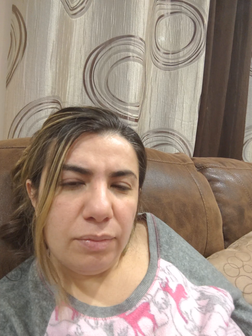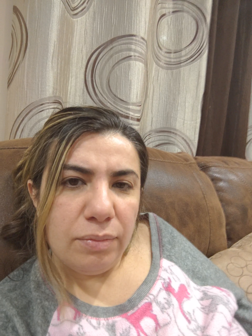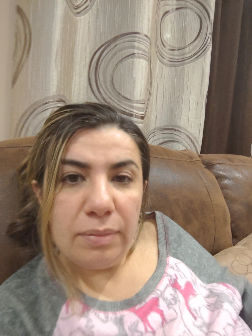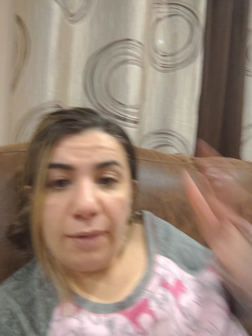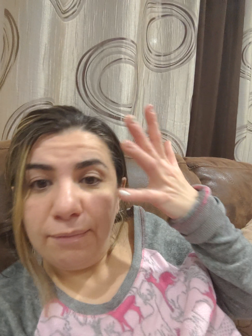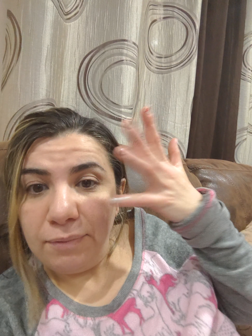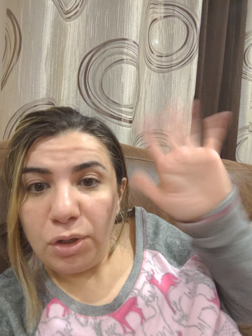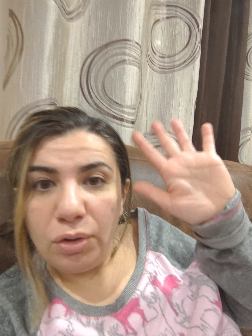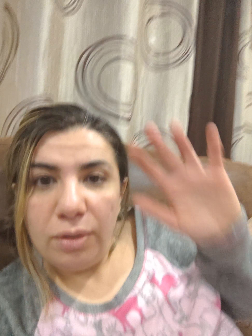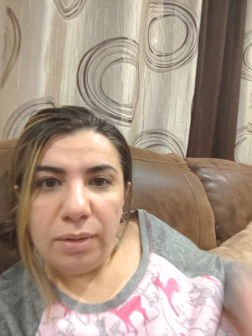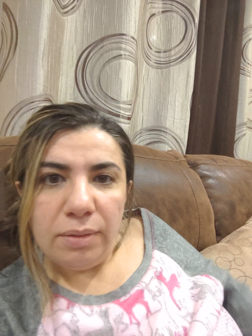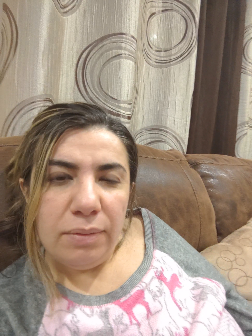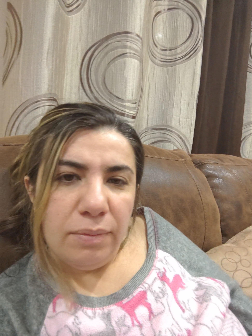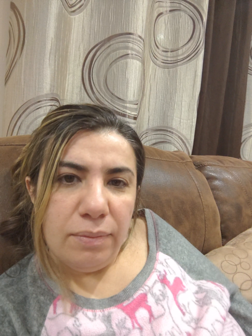finish